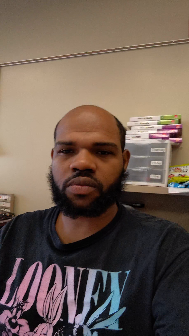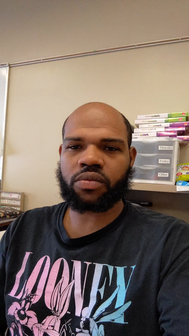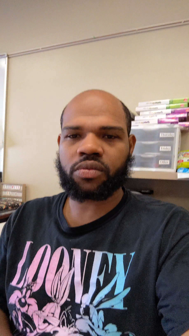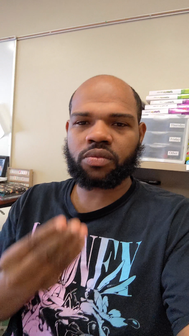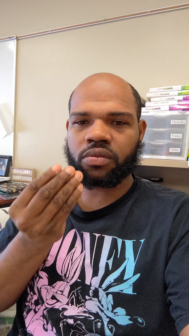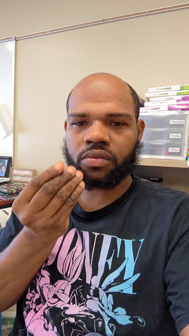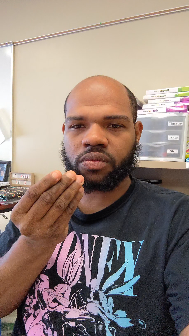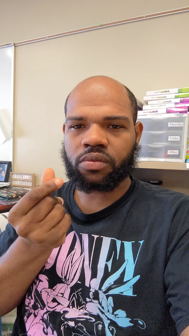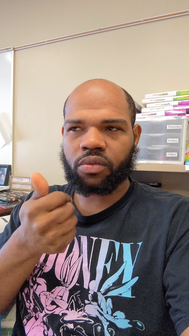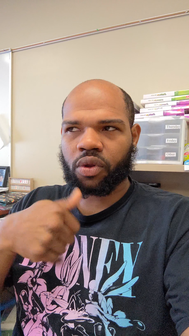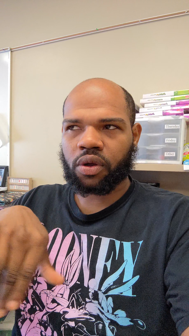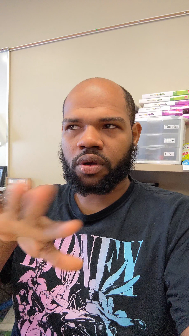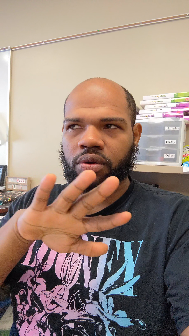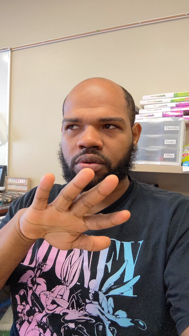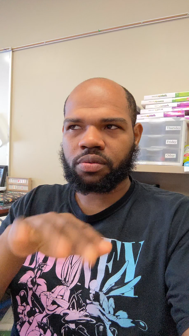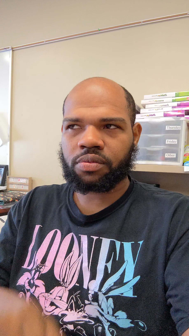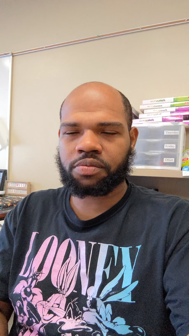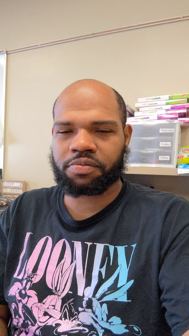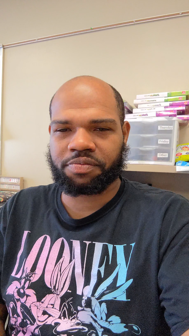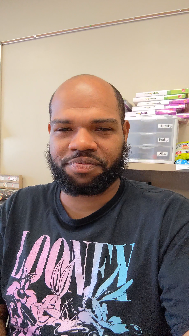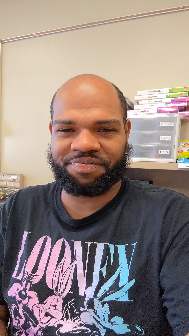garden